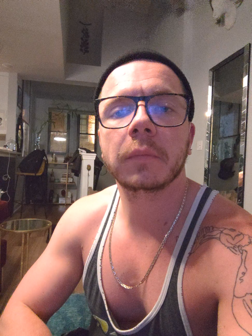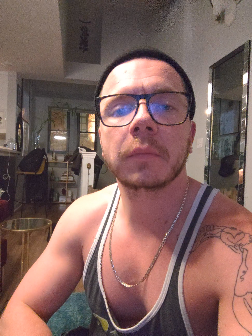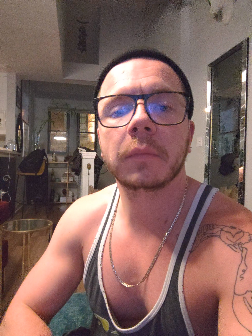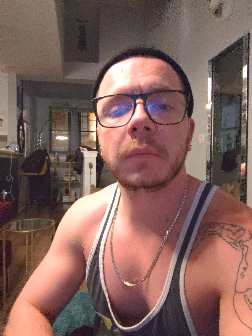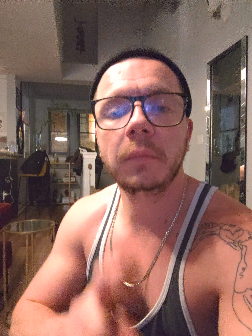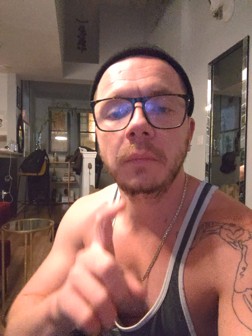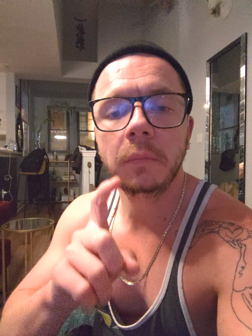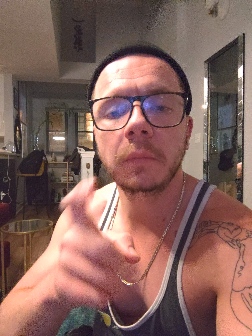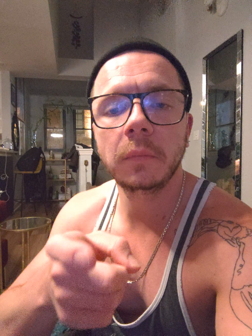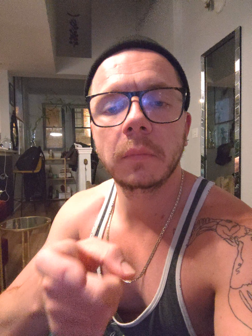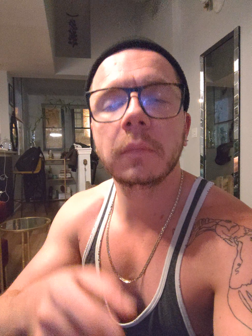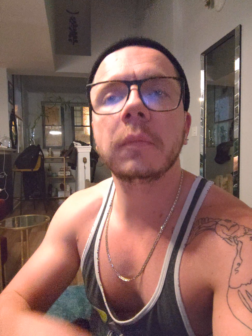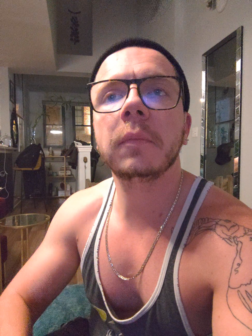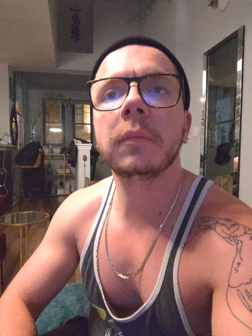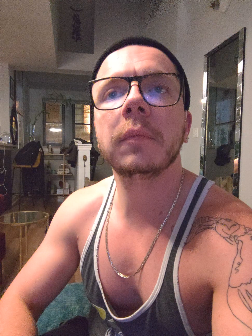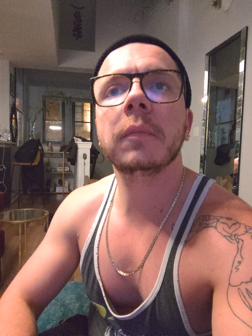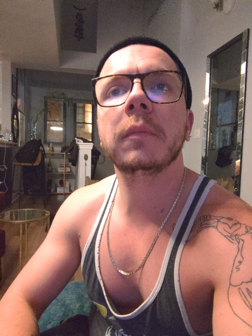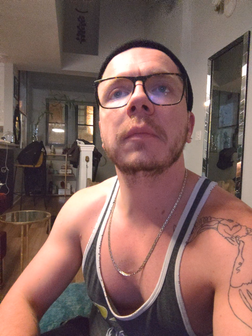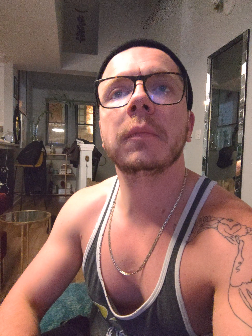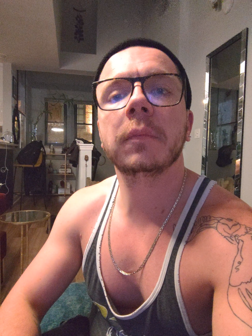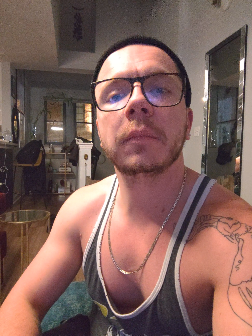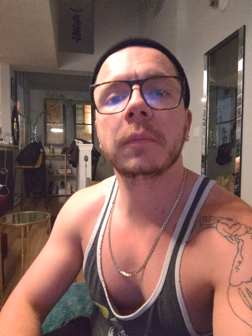give